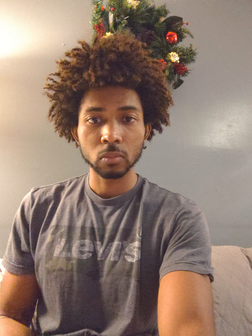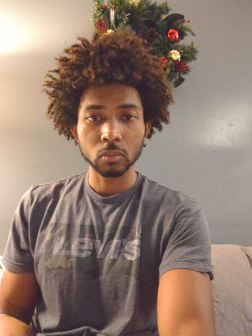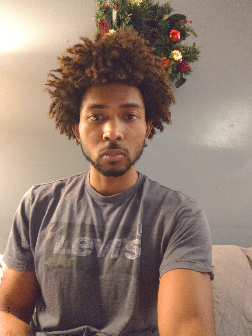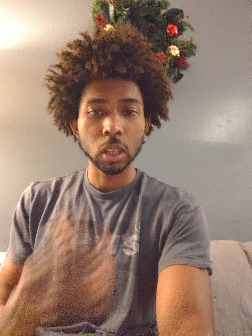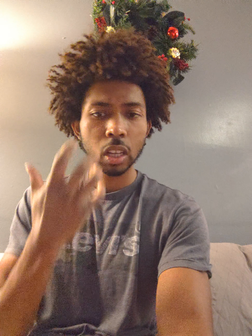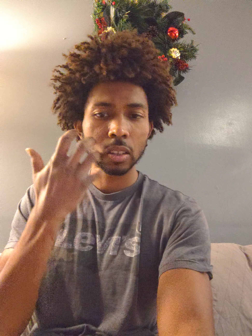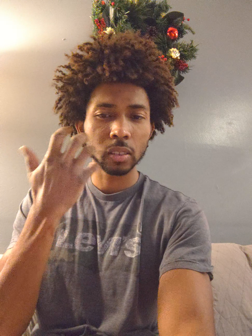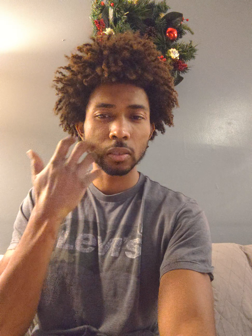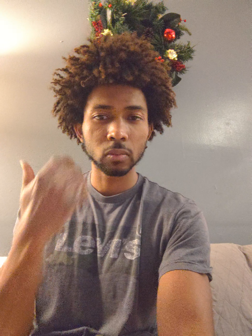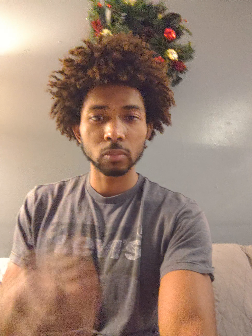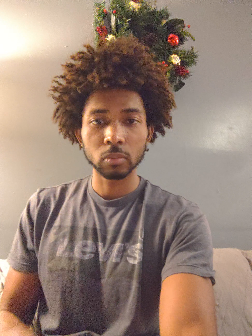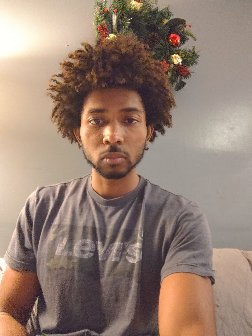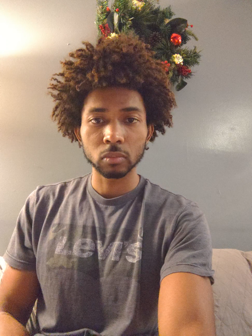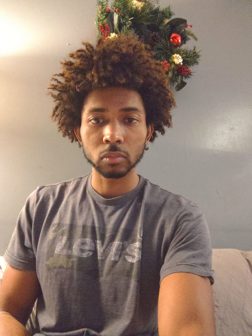tiger